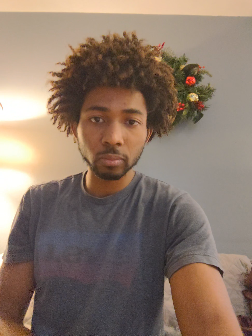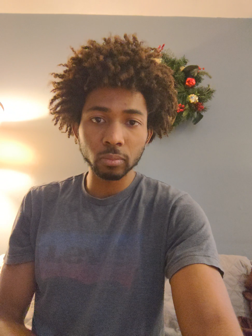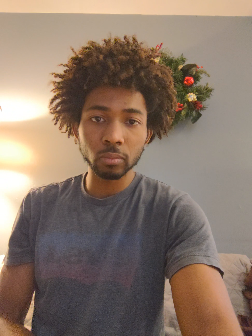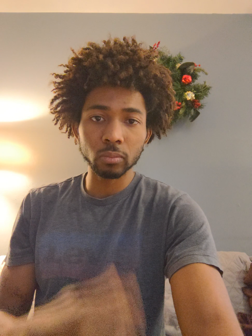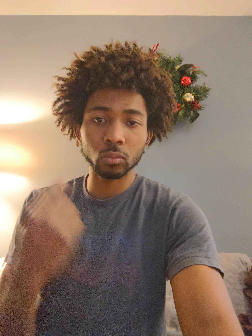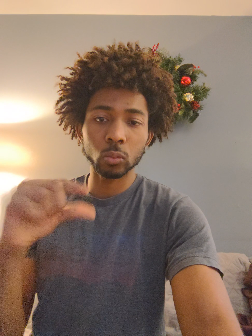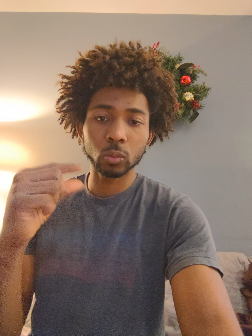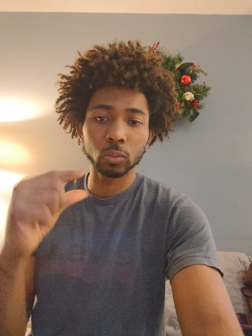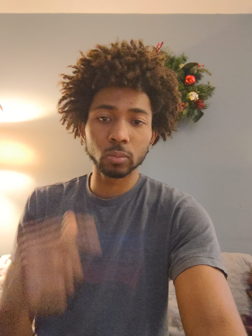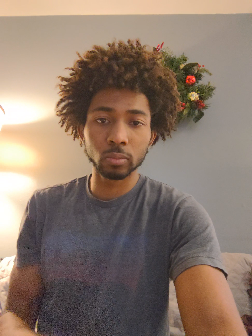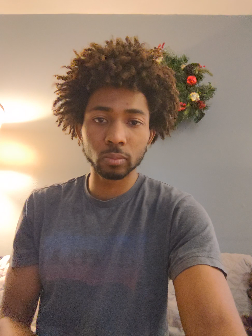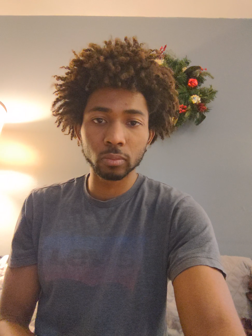green